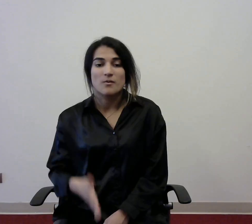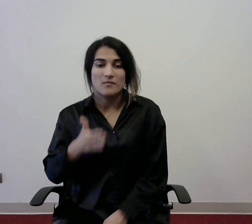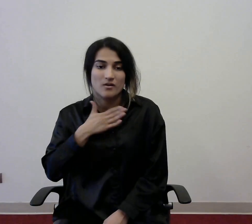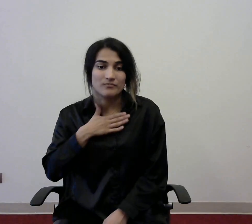mən